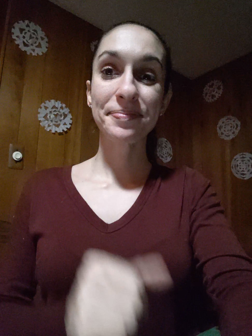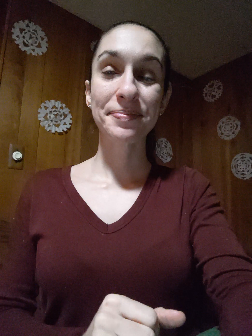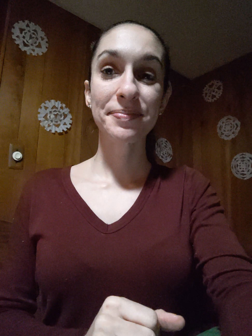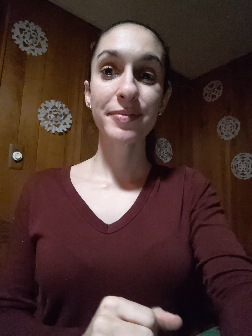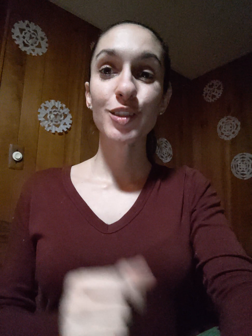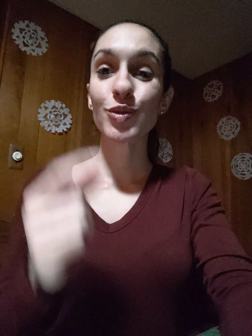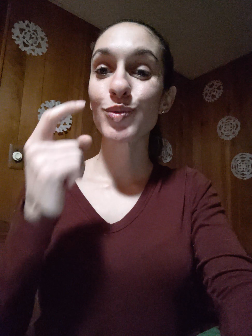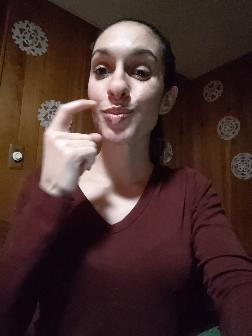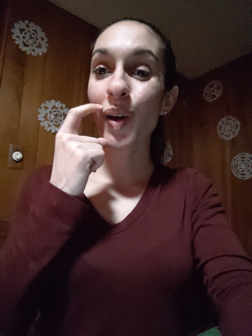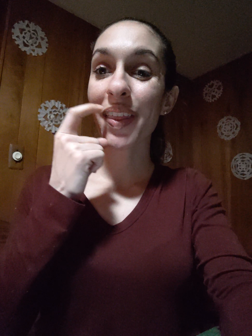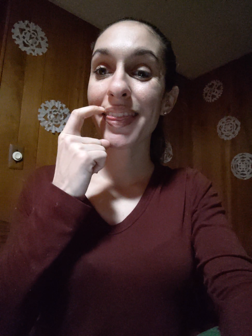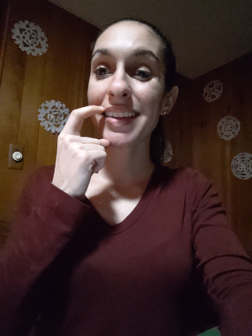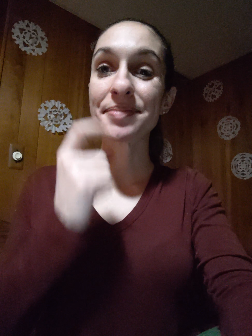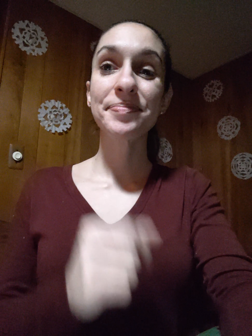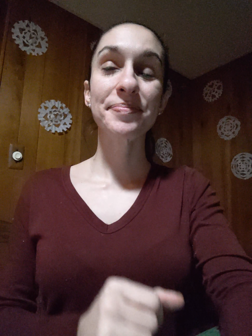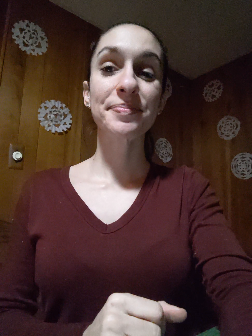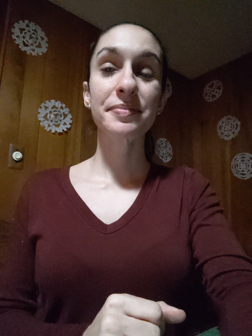tooth